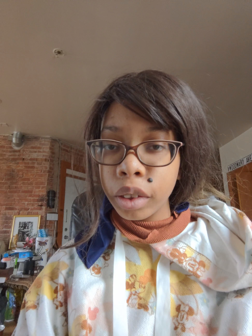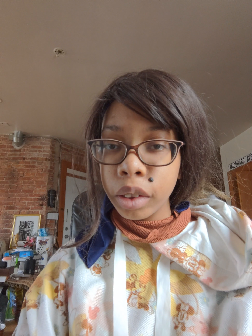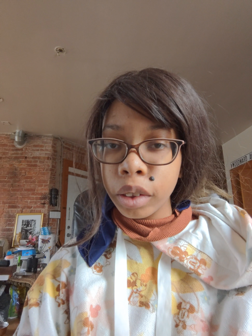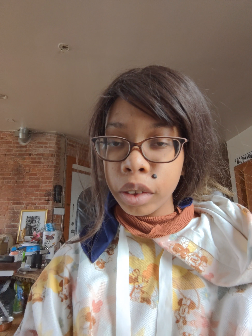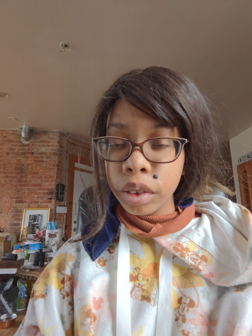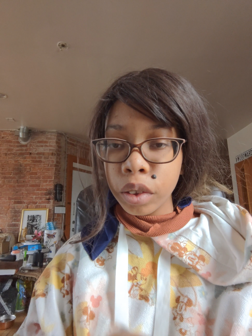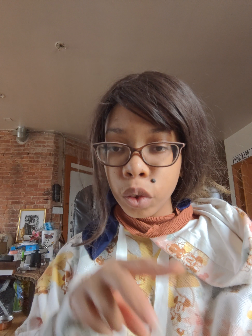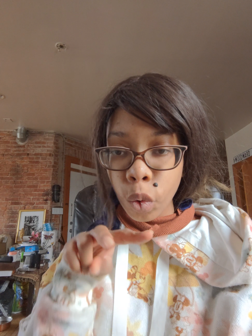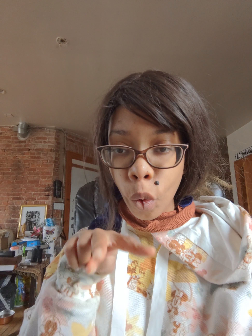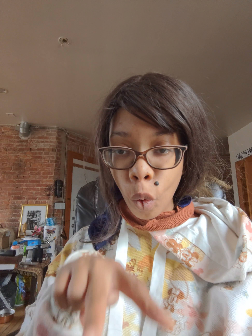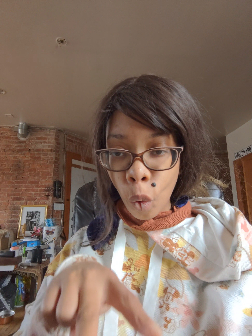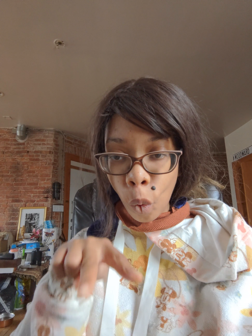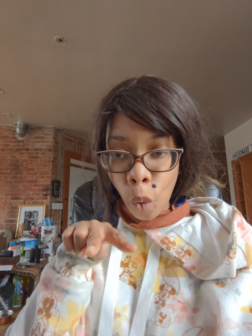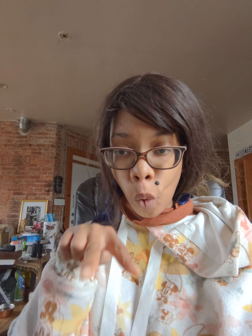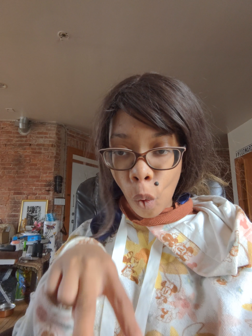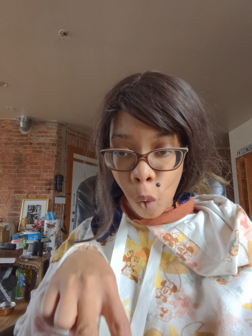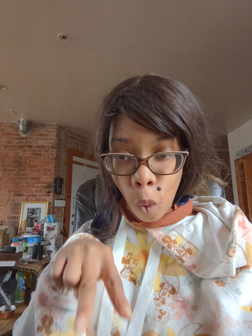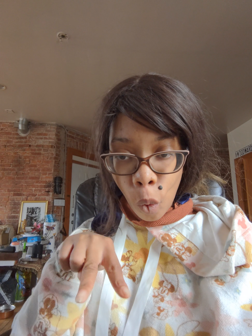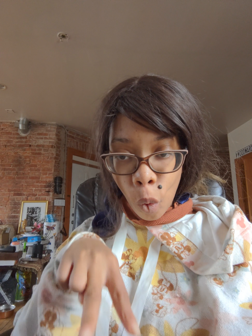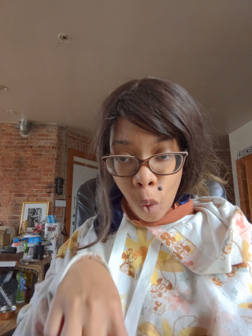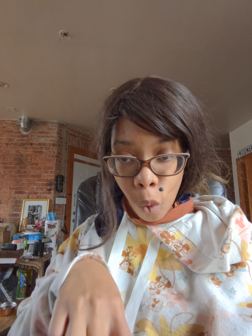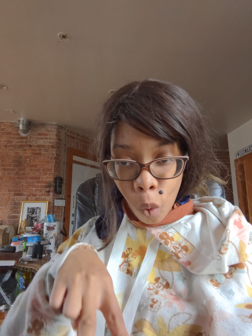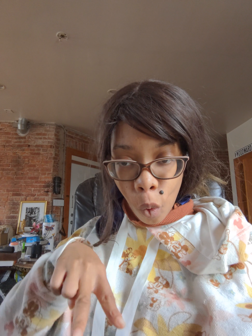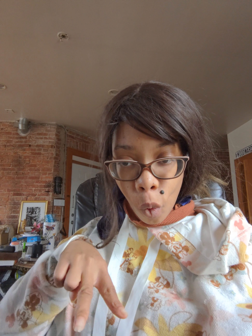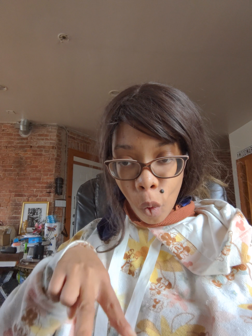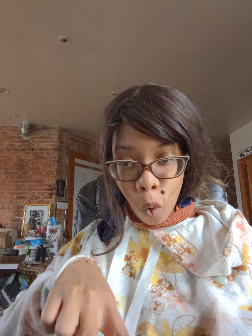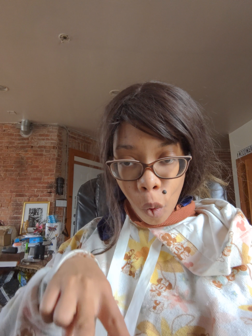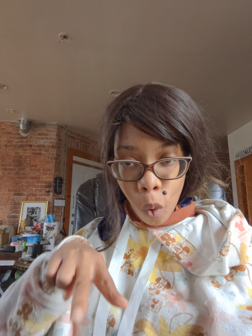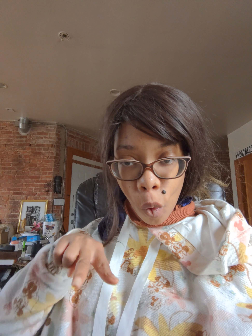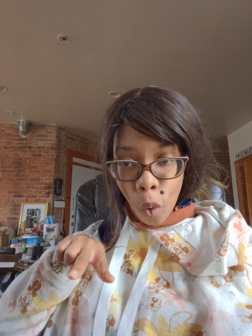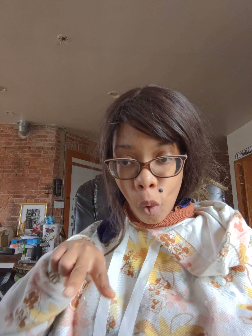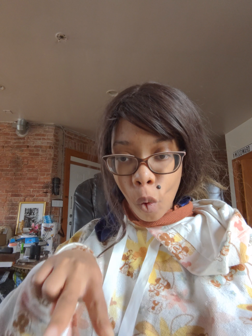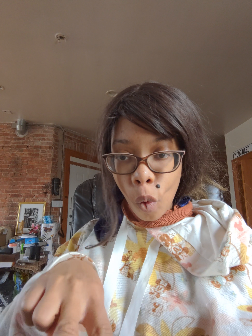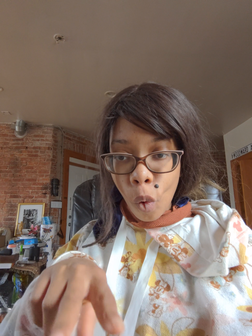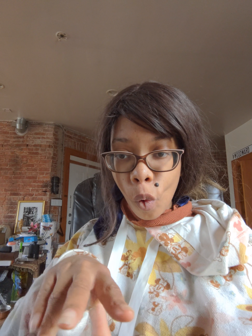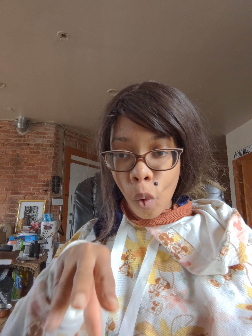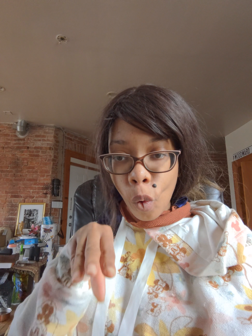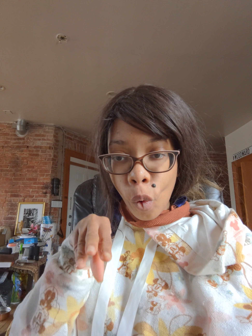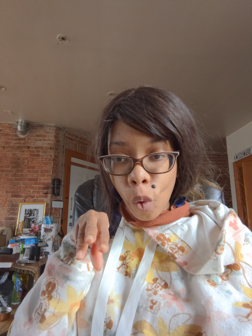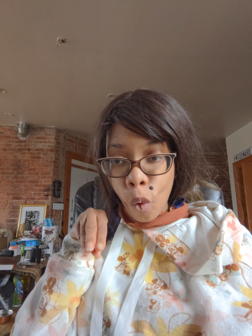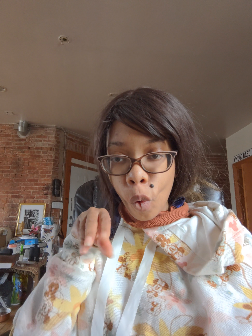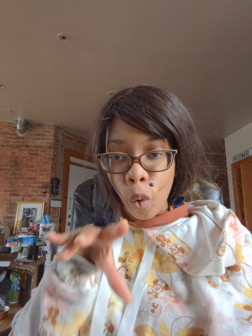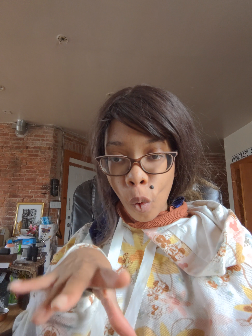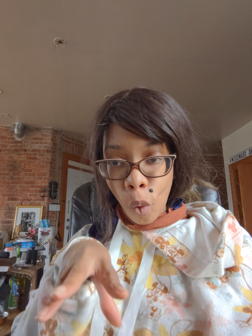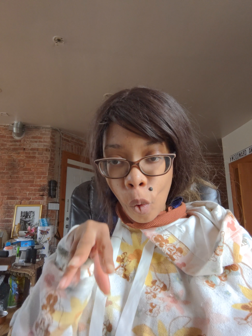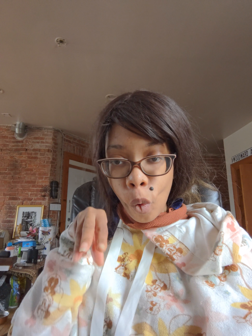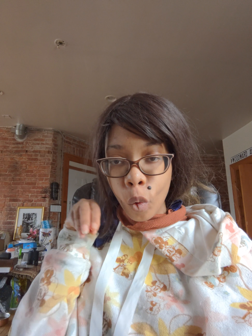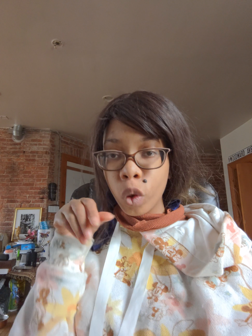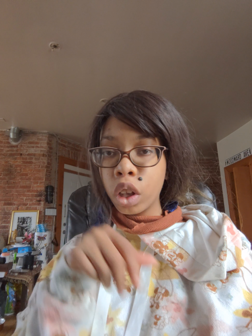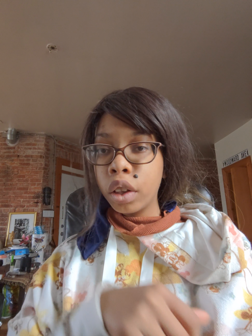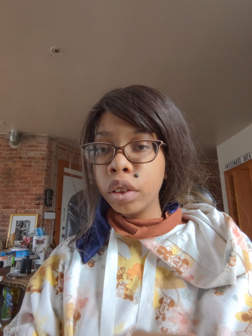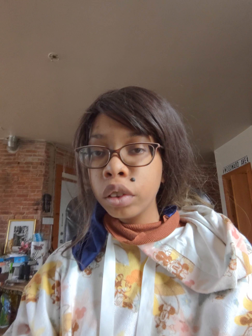vacuum